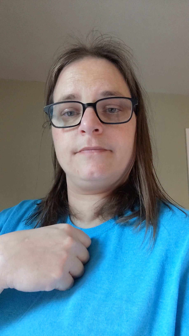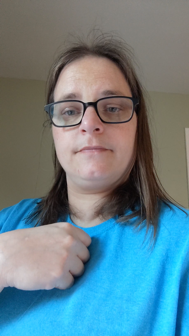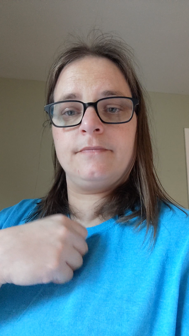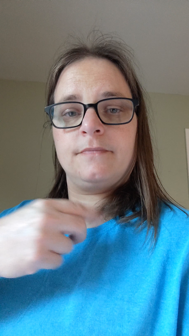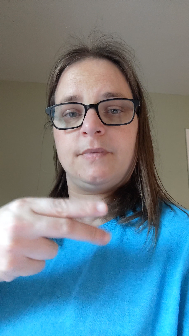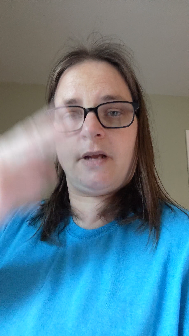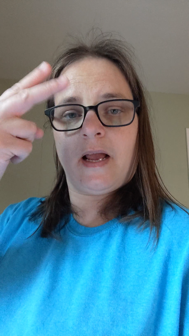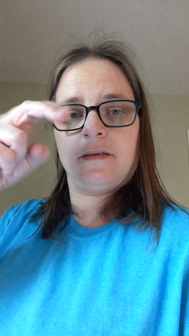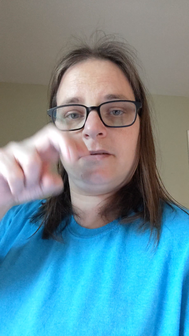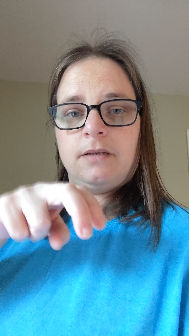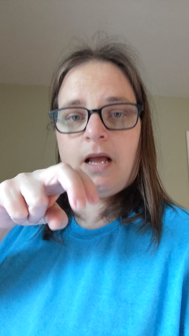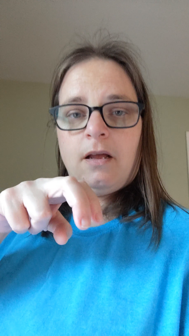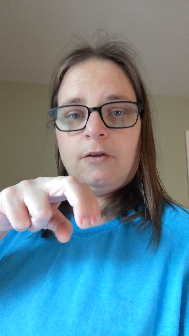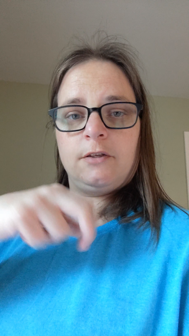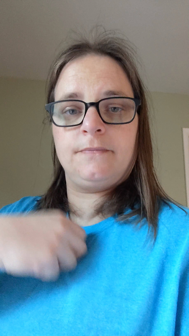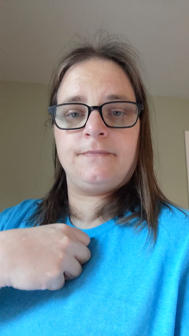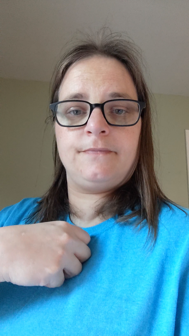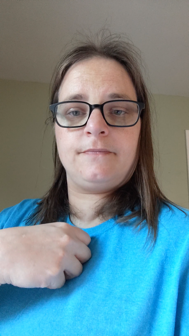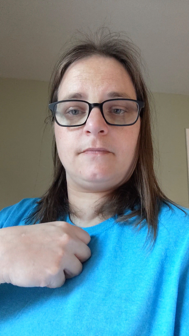high chair